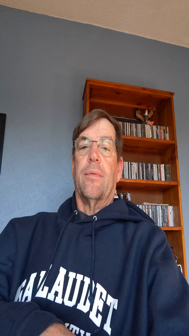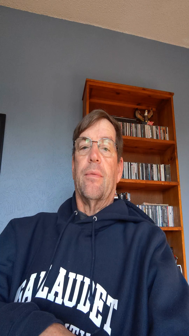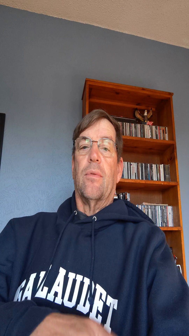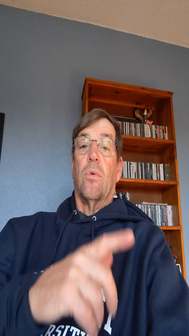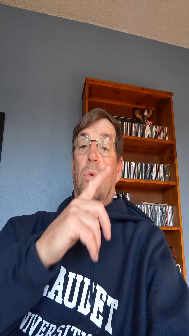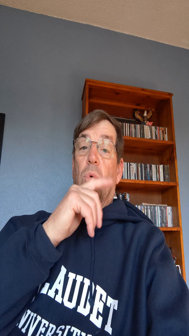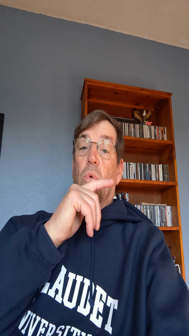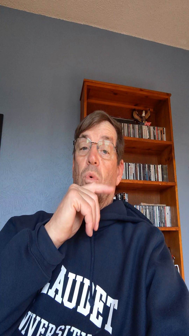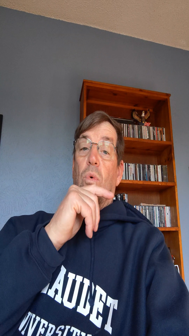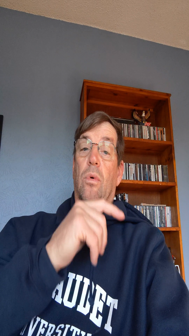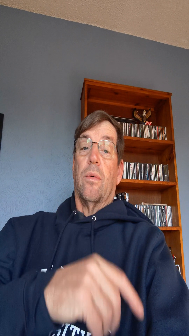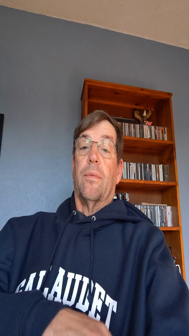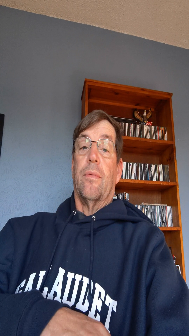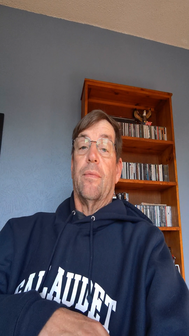who